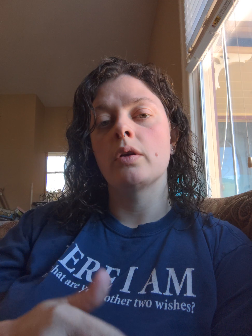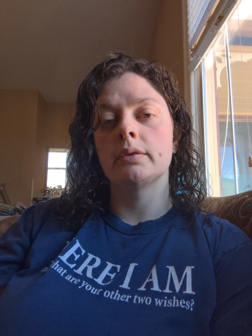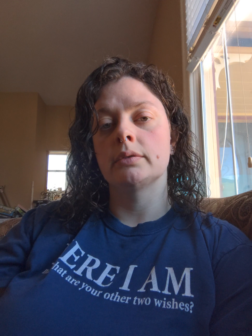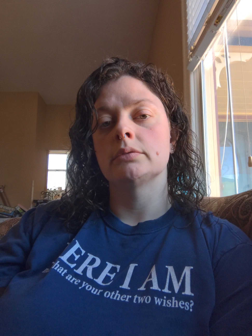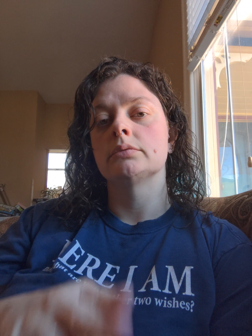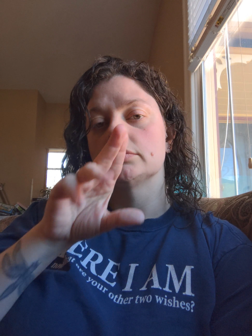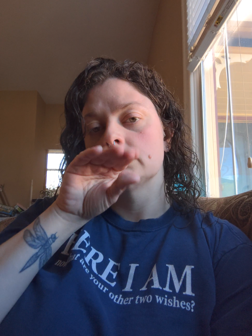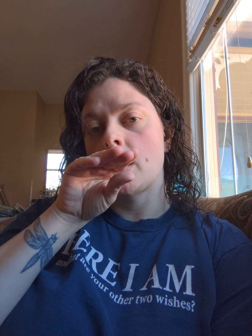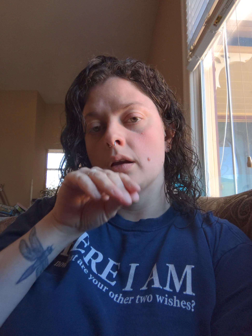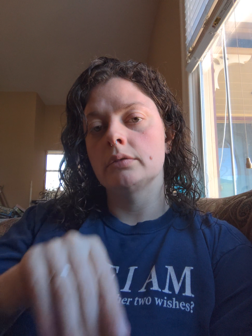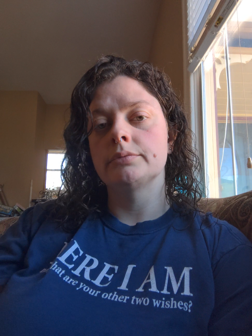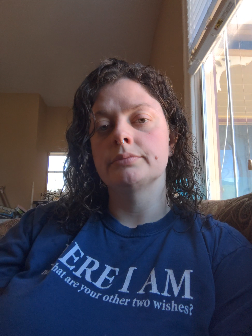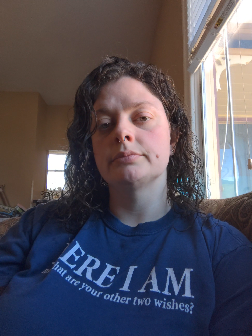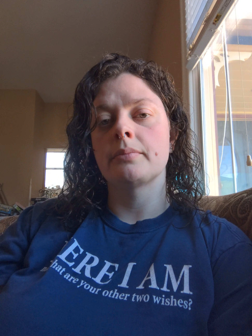duck